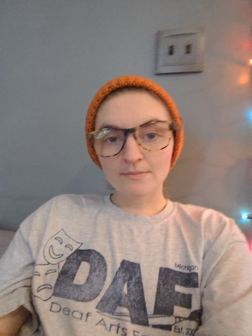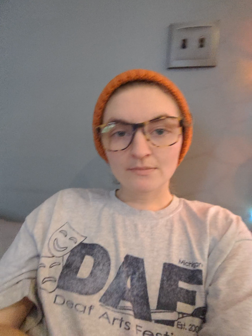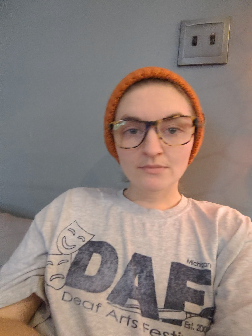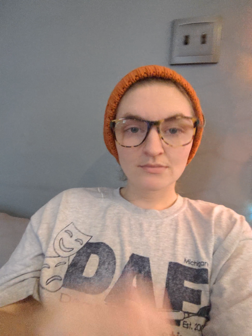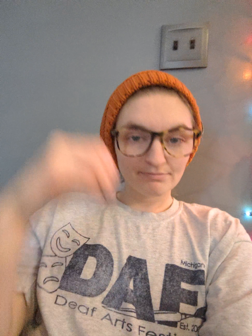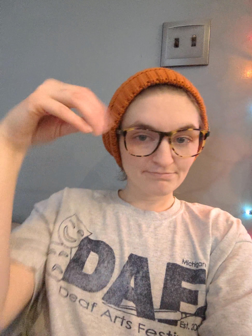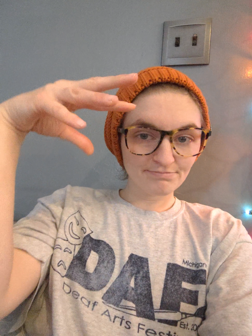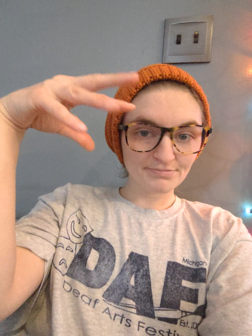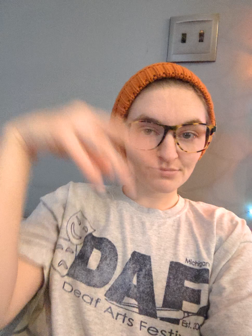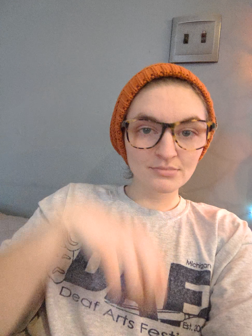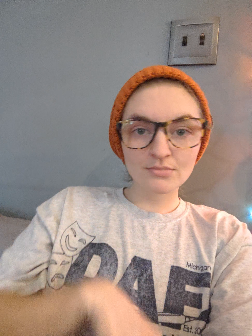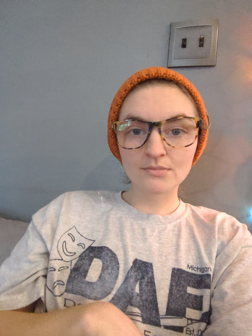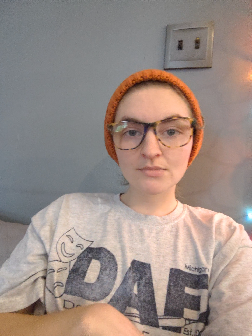lamp